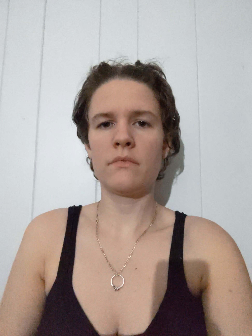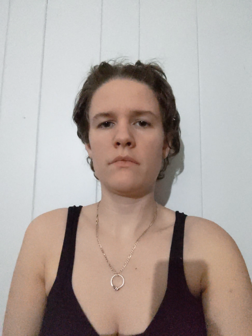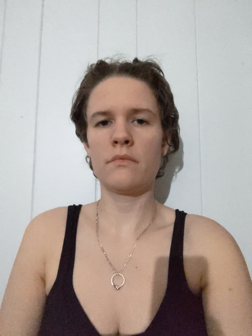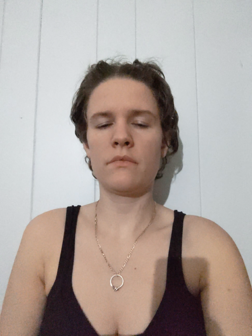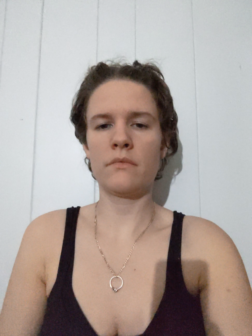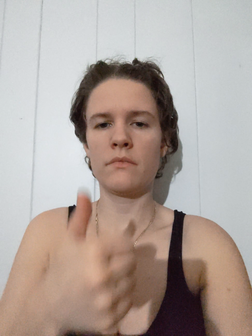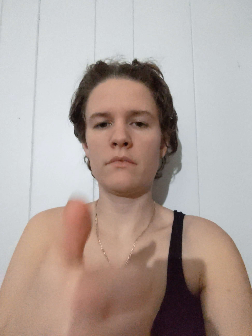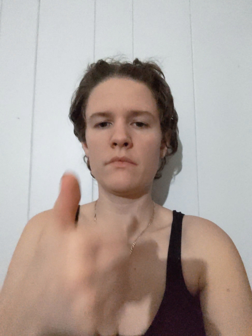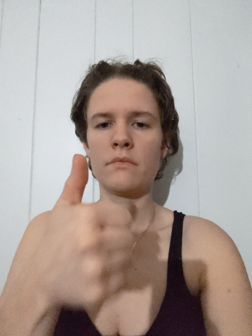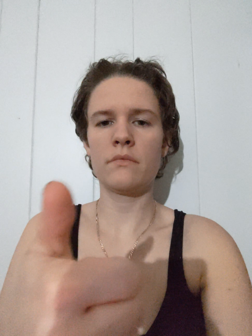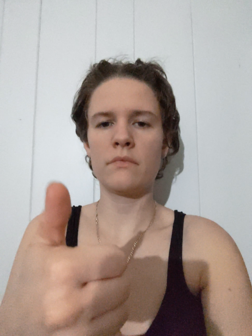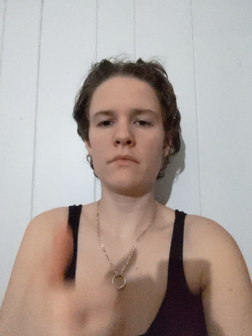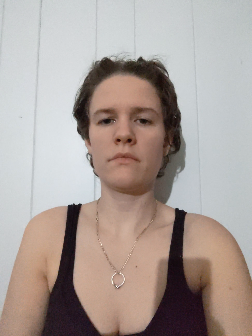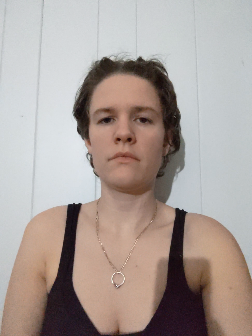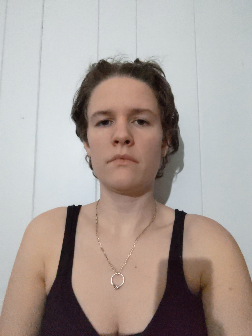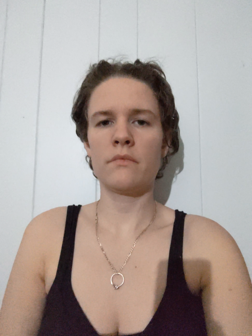yourself